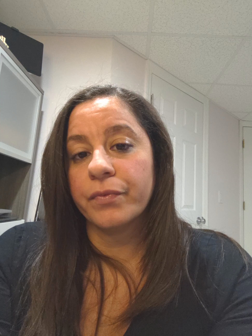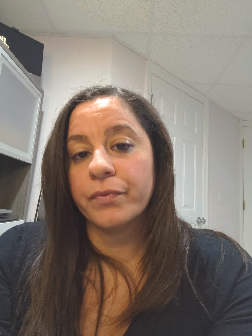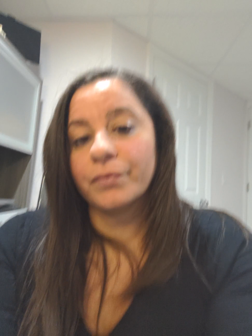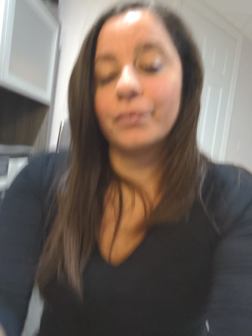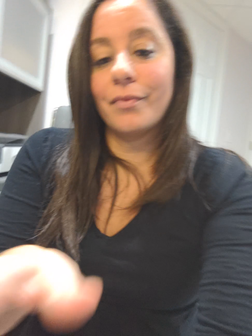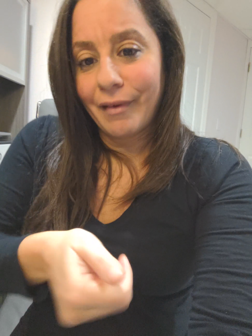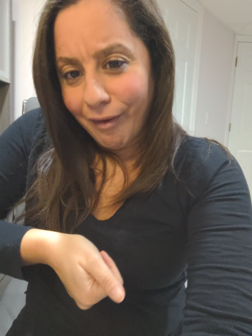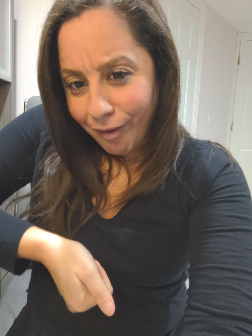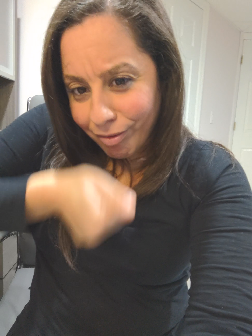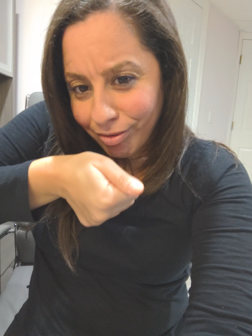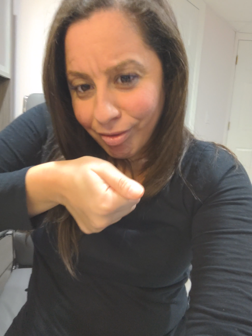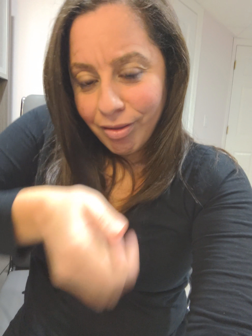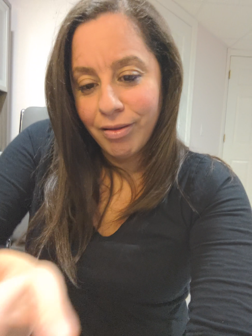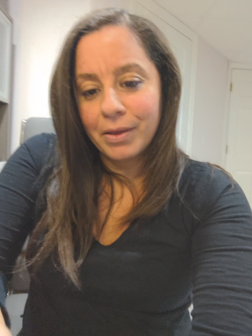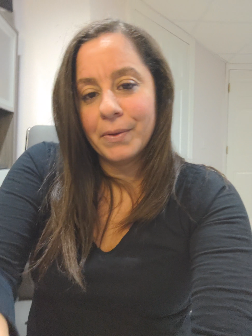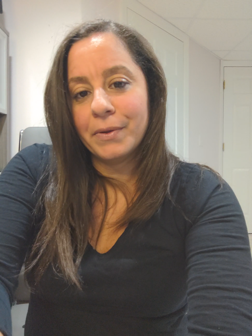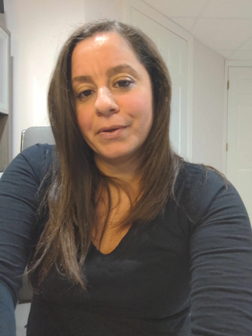hide